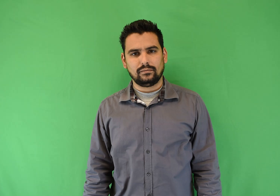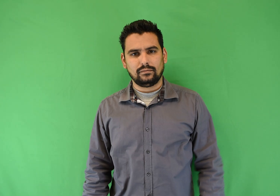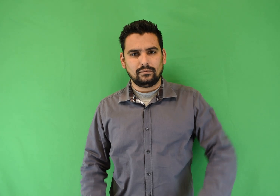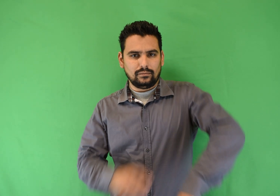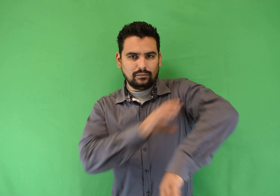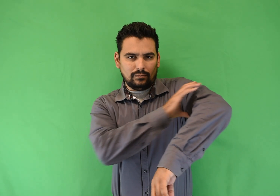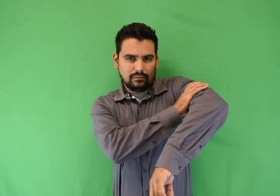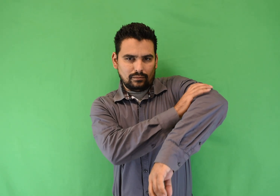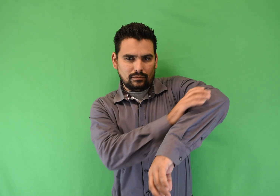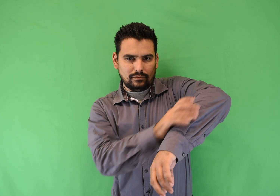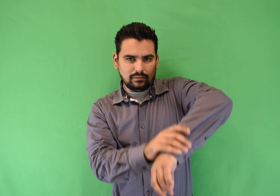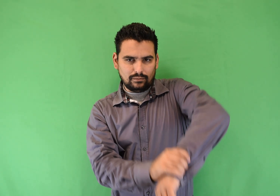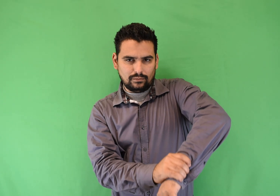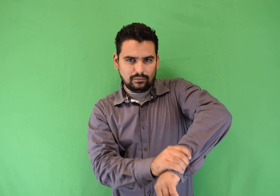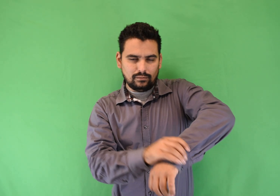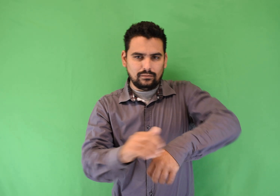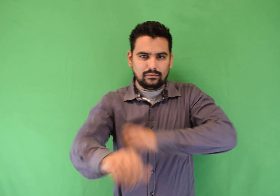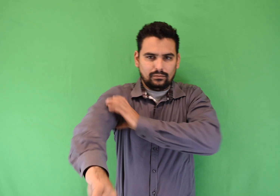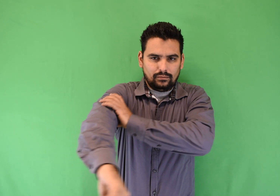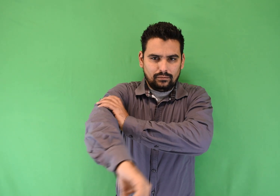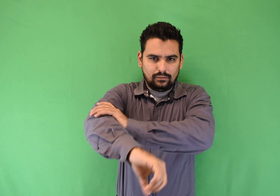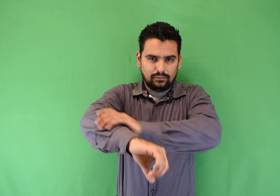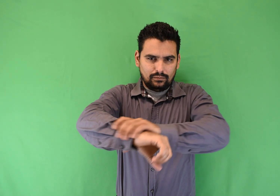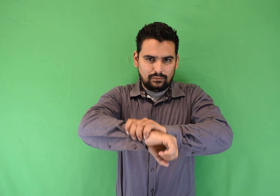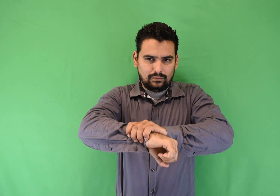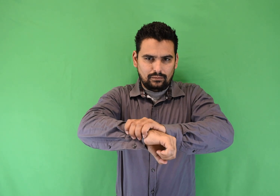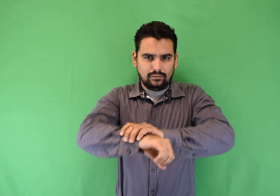brazos